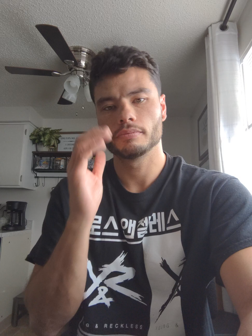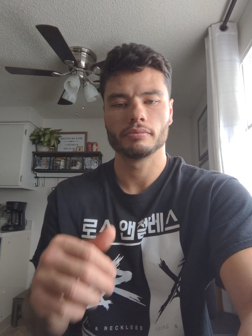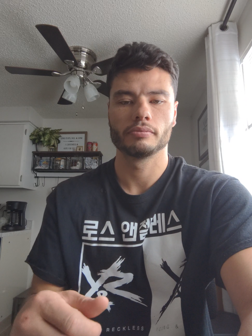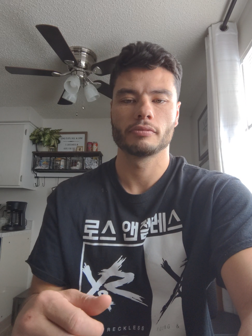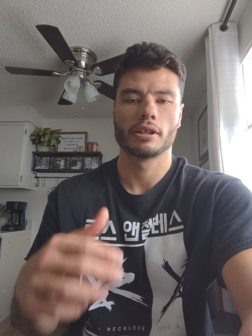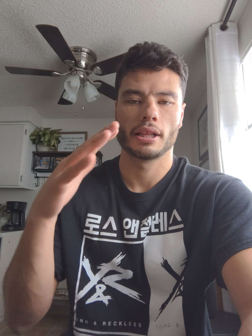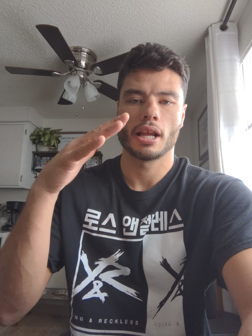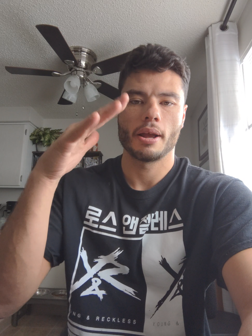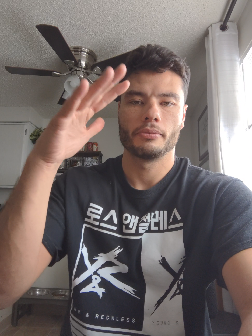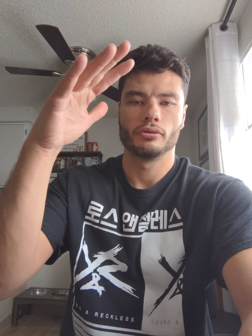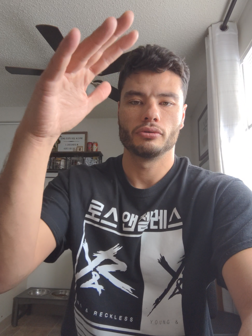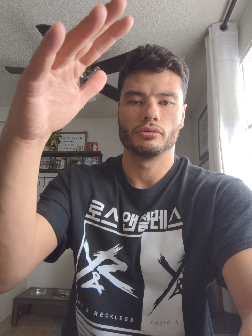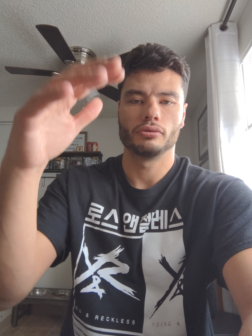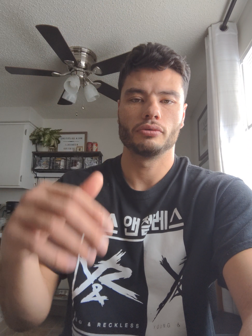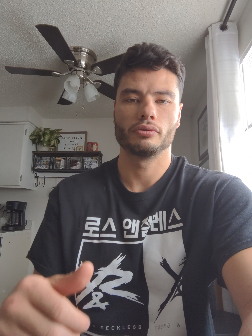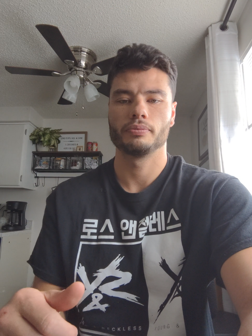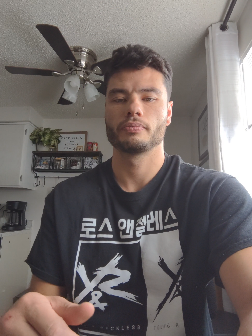helicopter